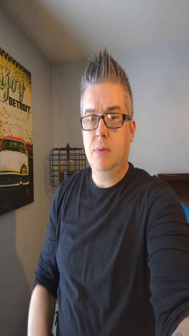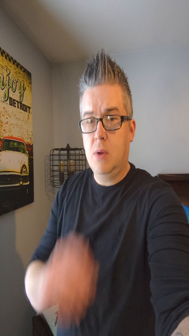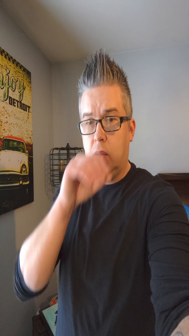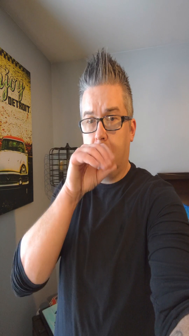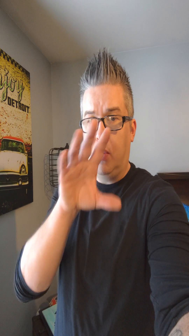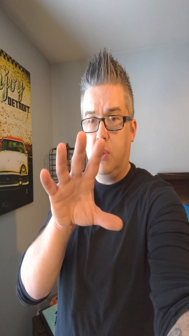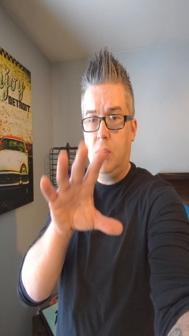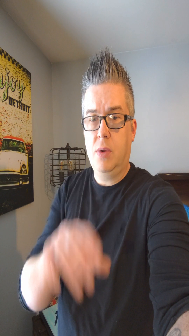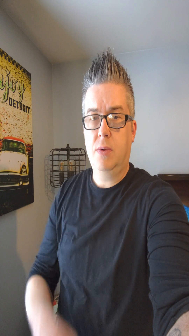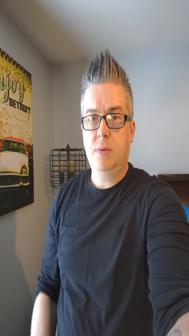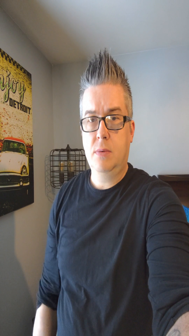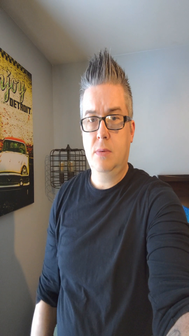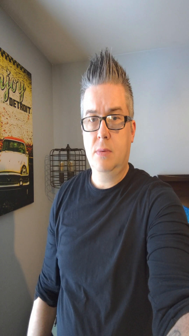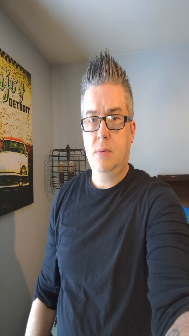blow